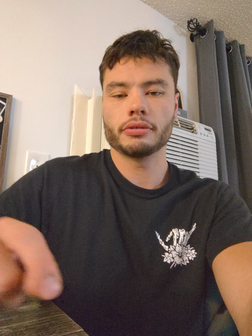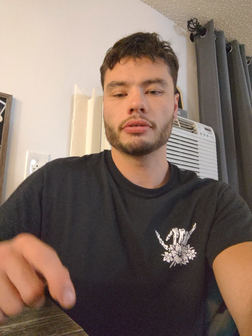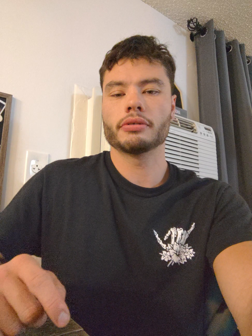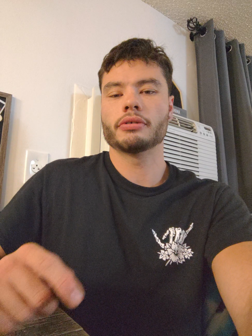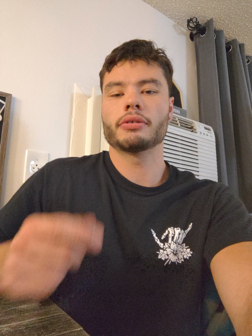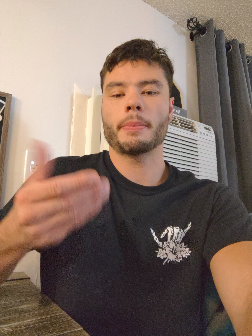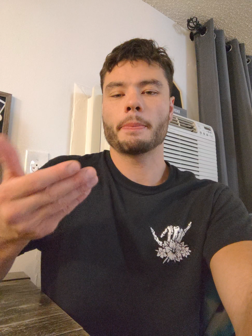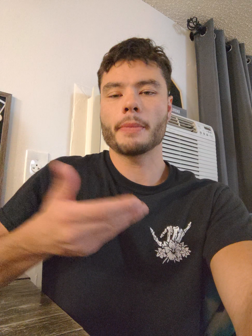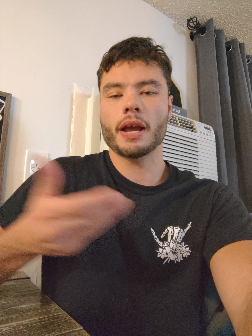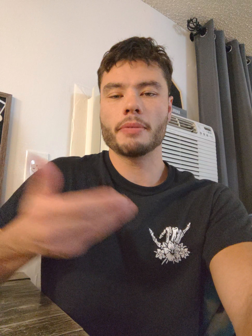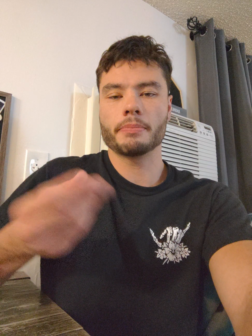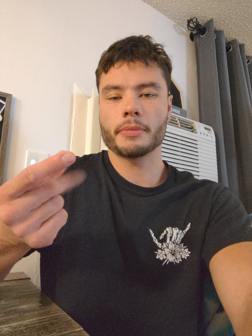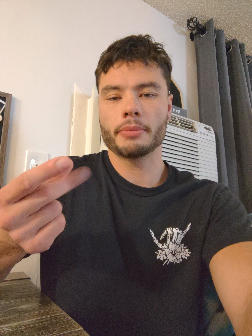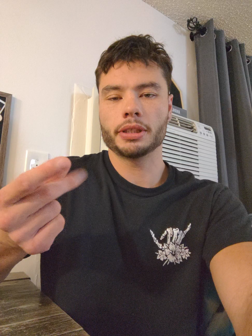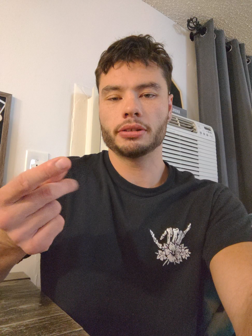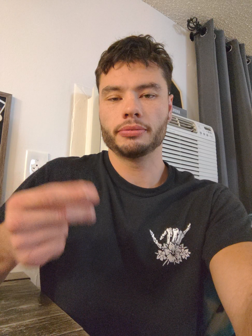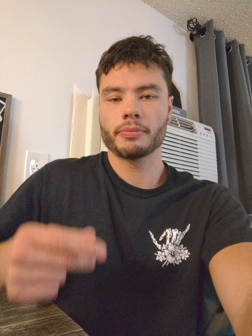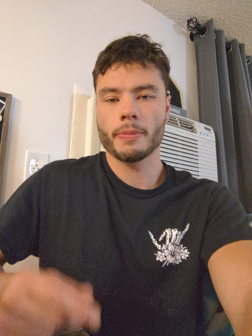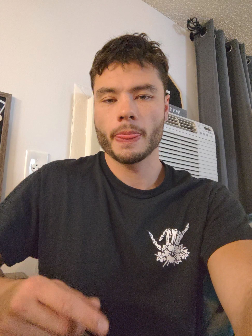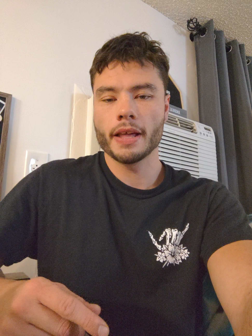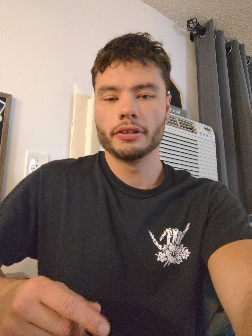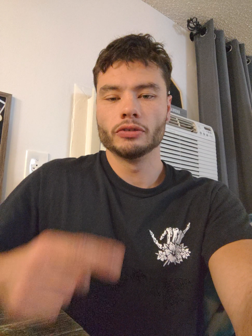puppy